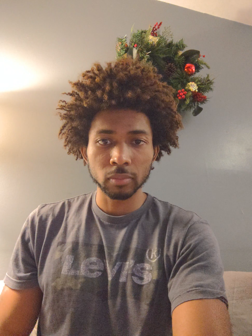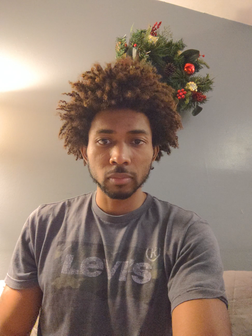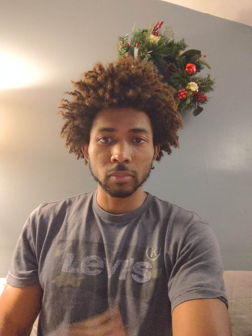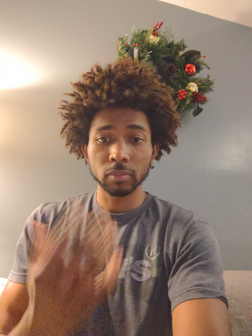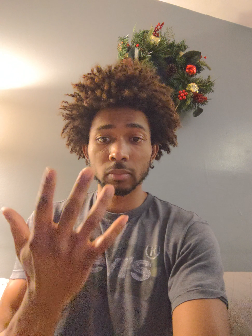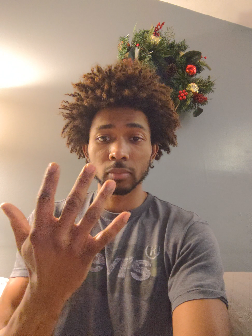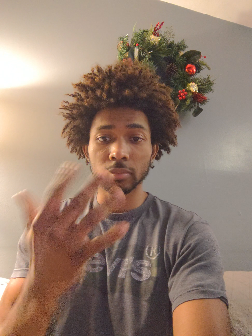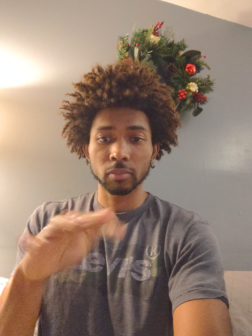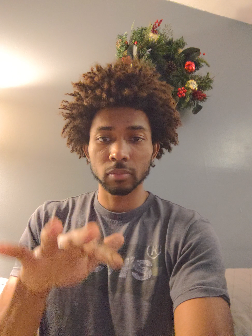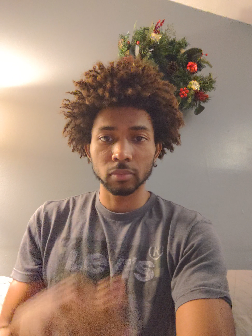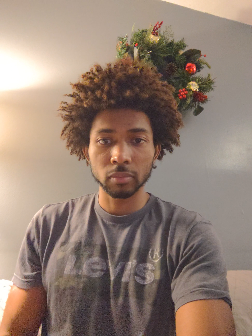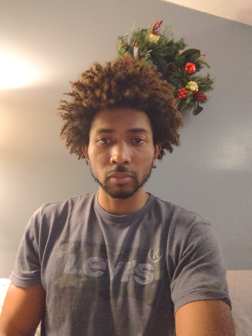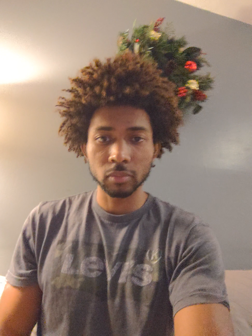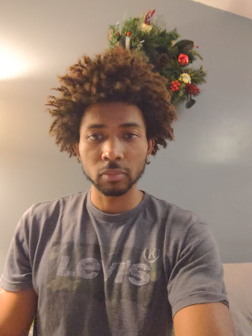finger